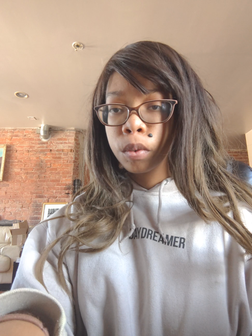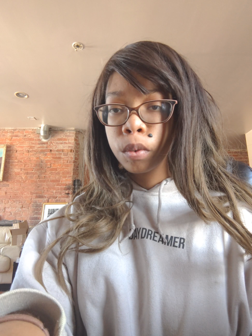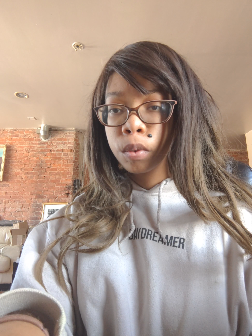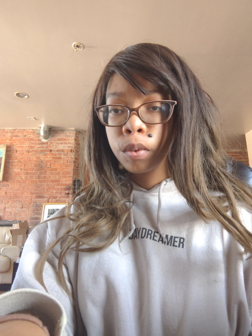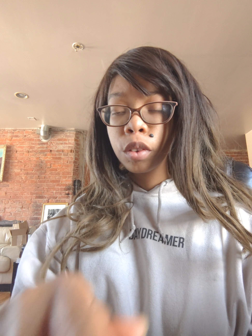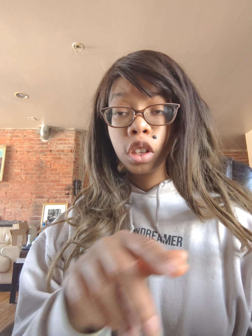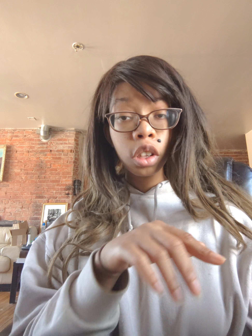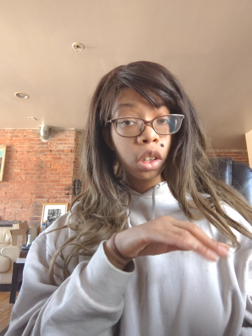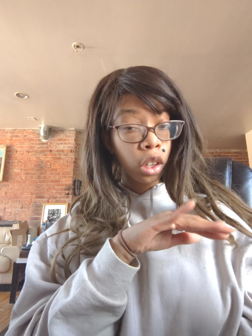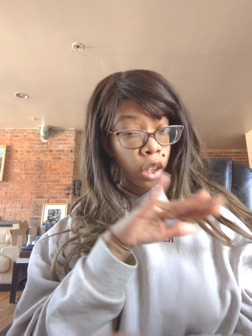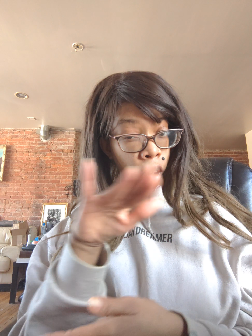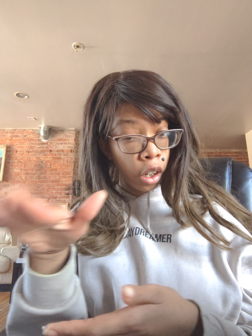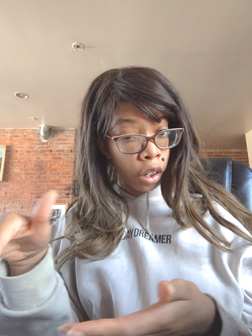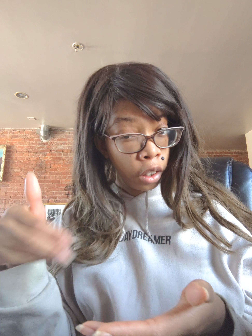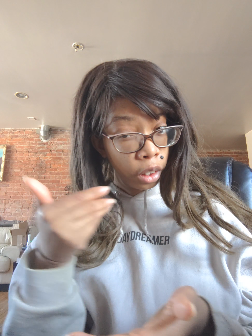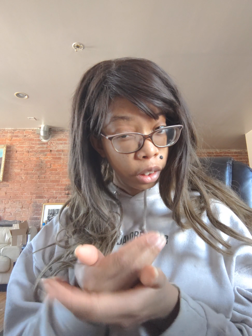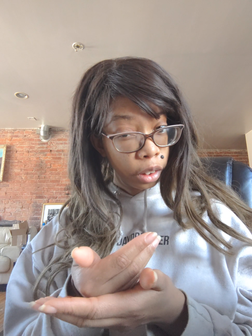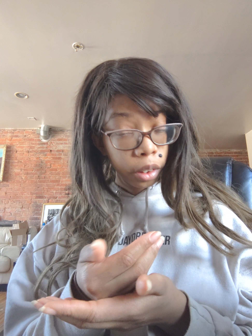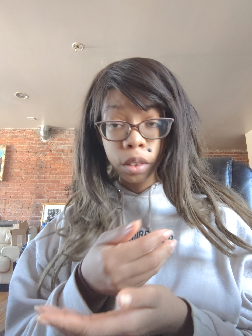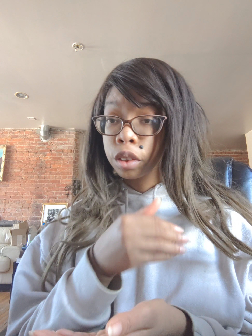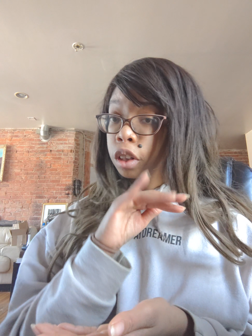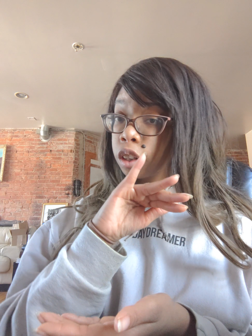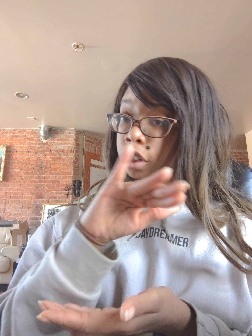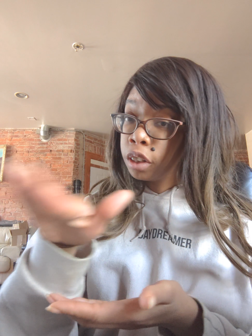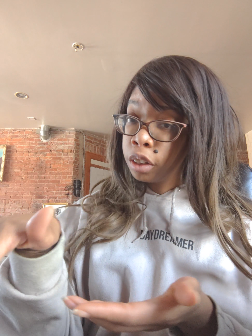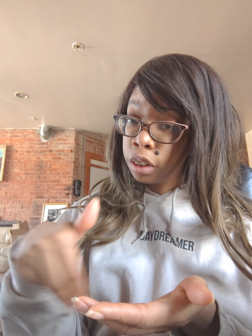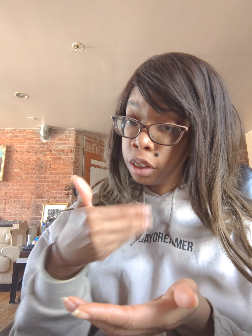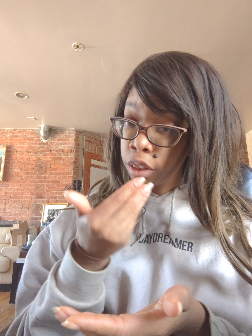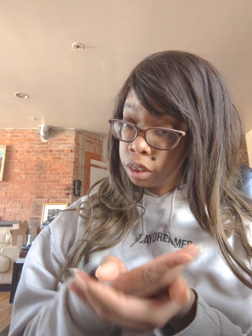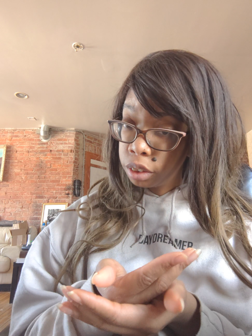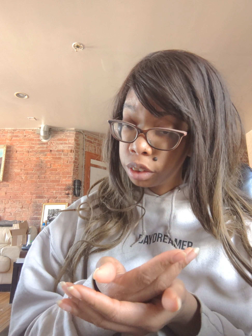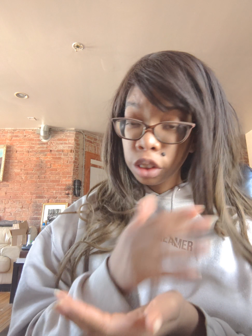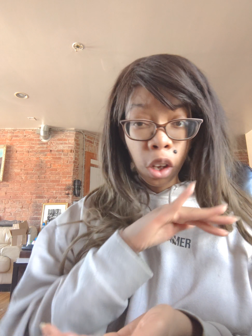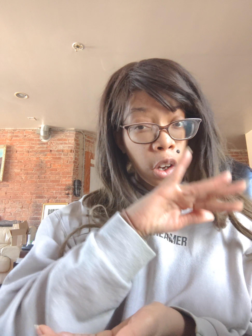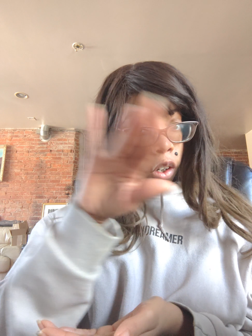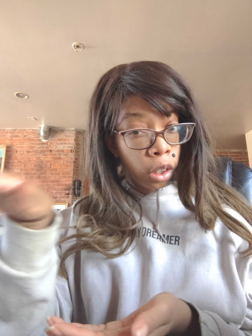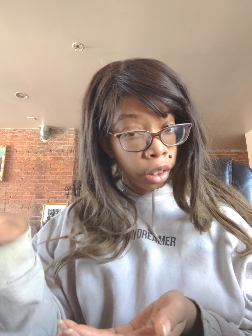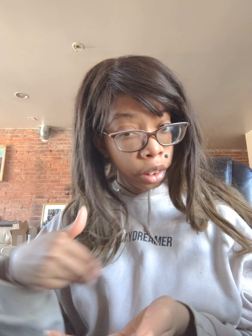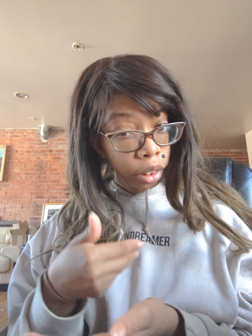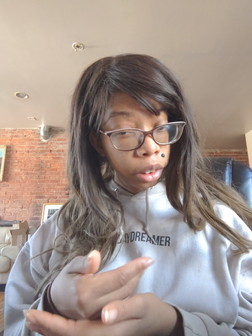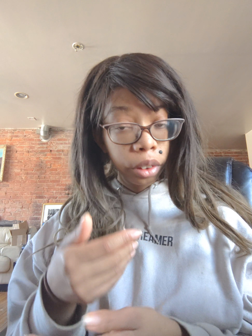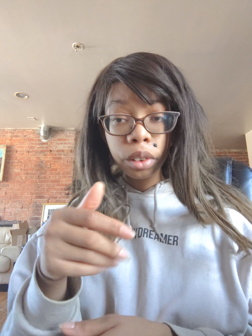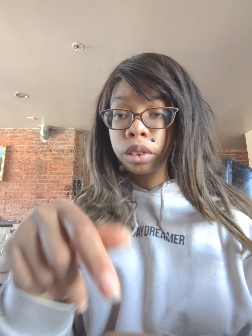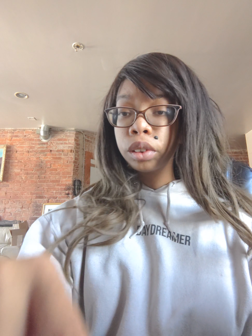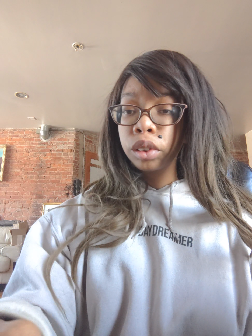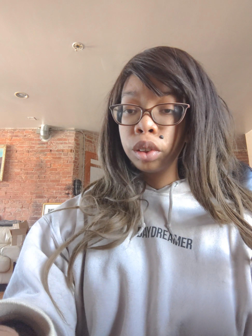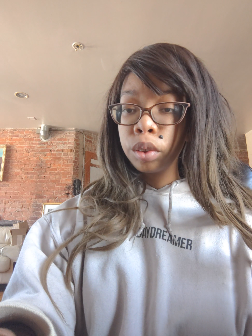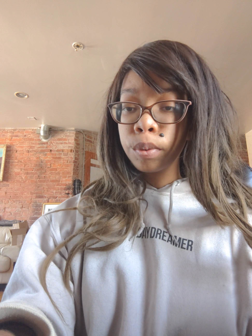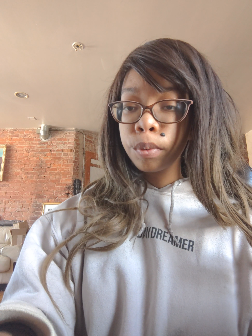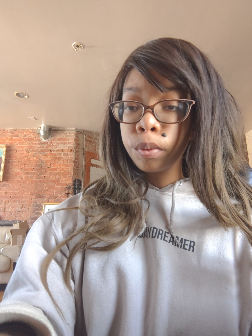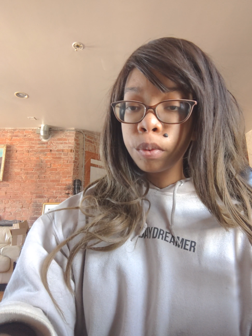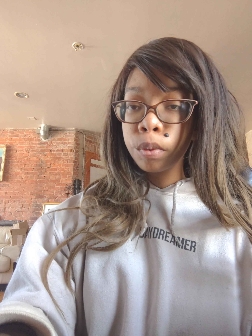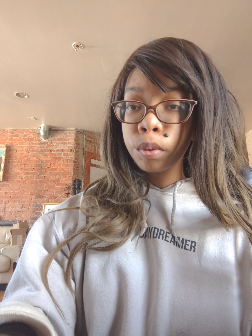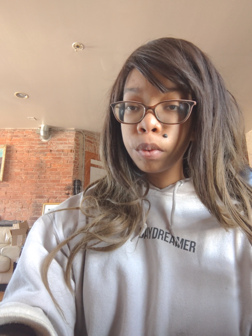all